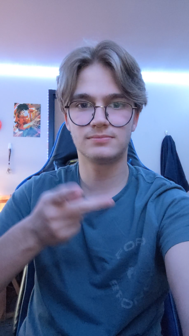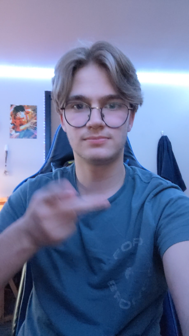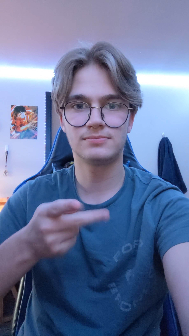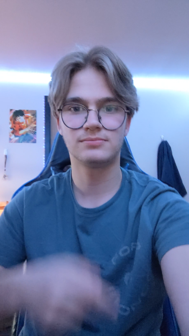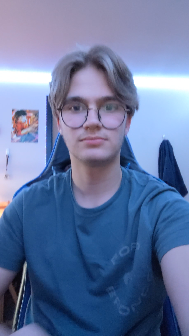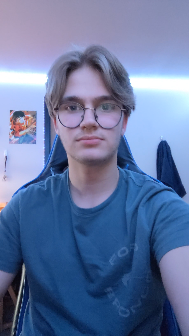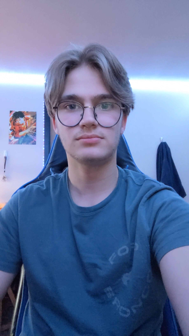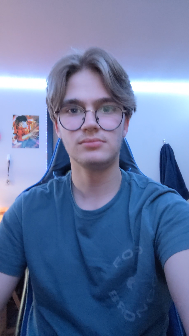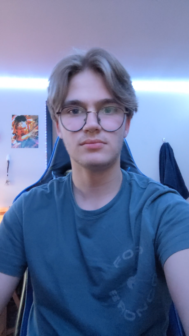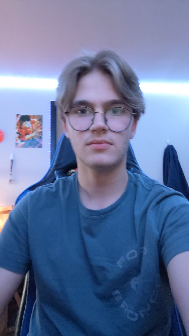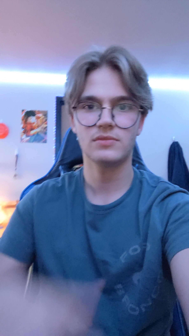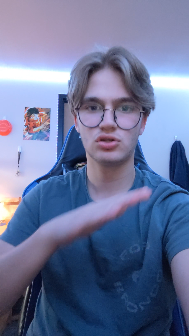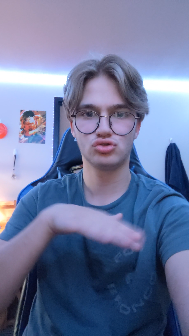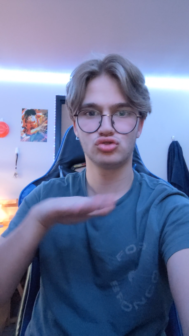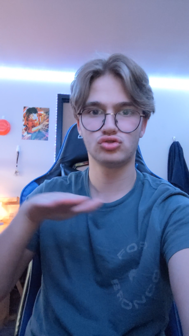children